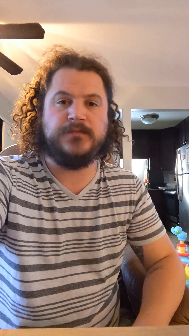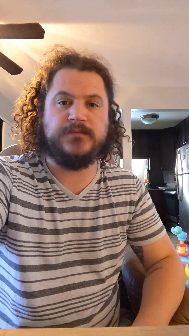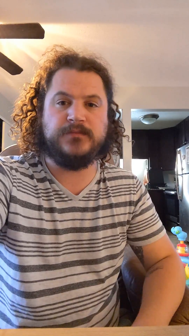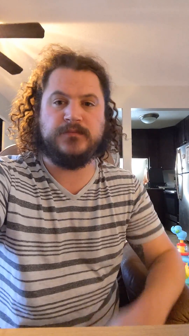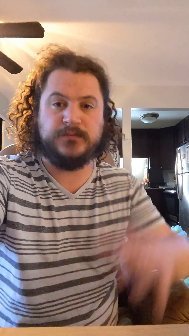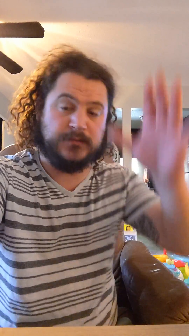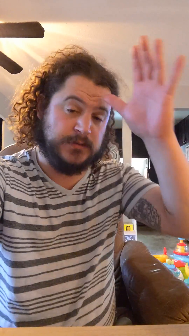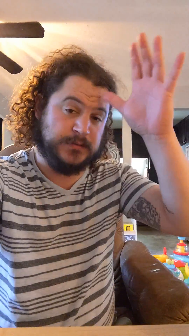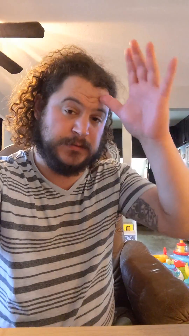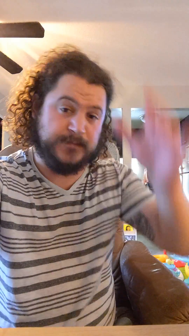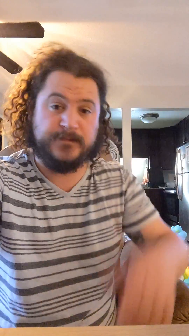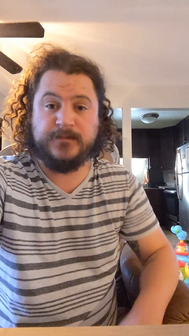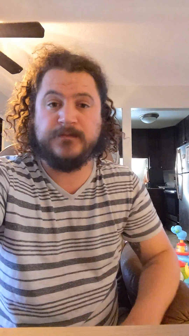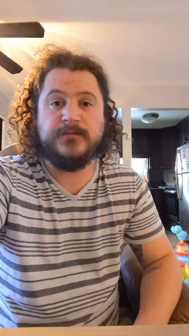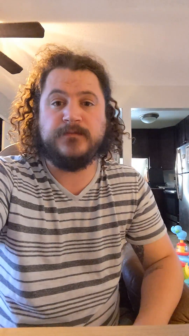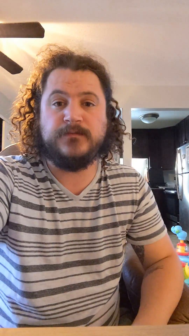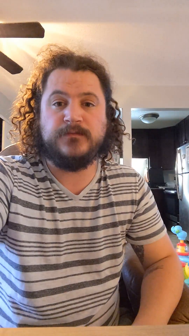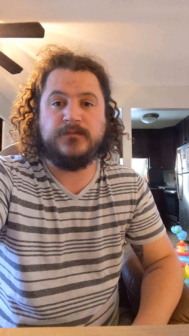daddy